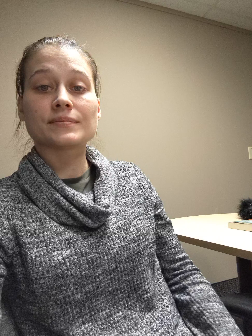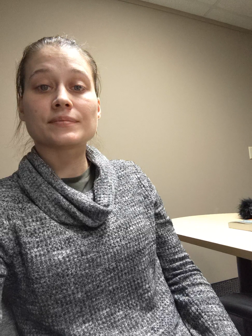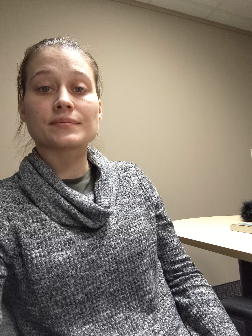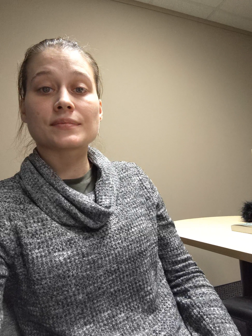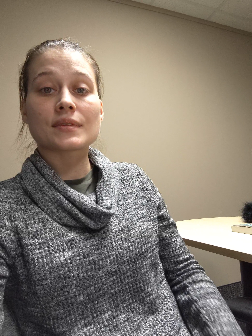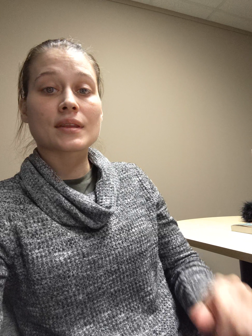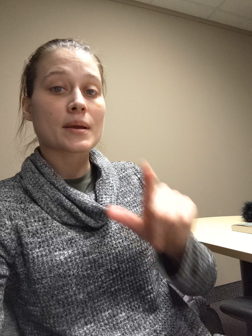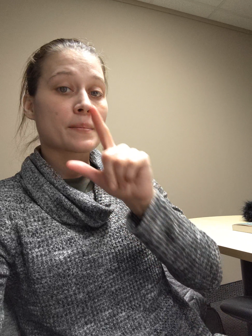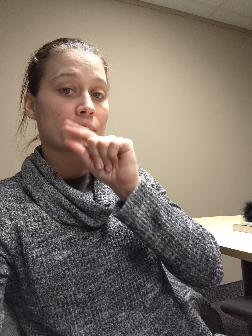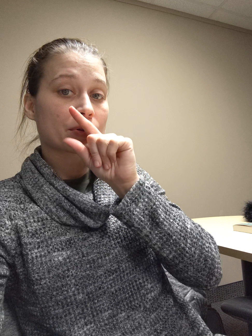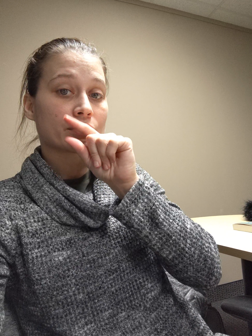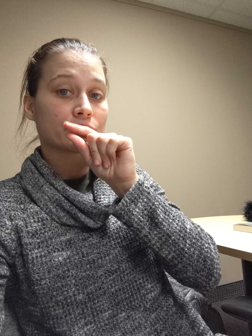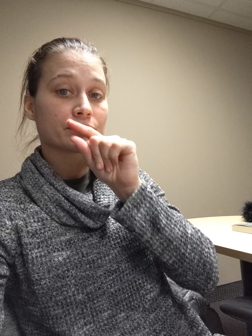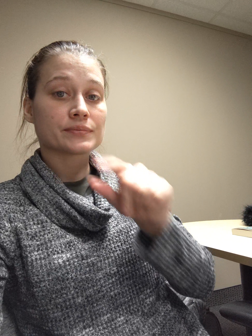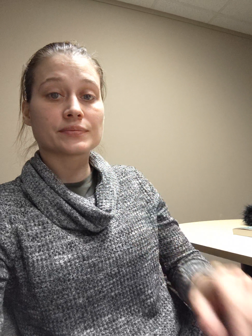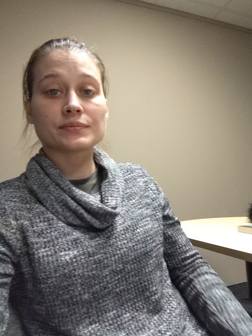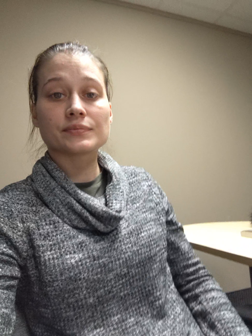bird